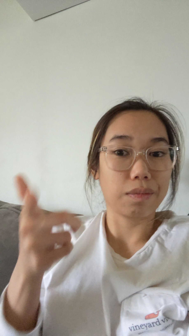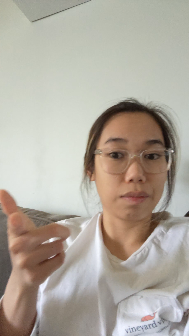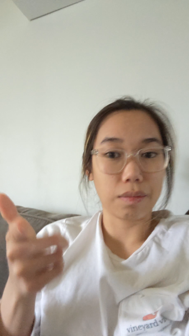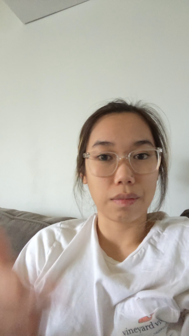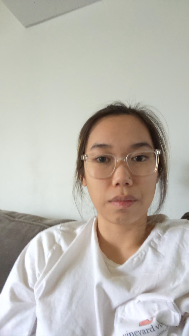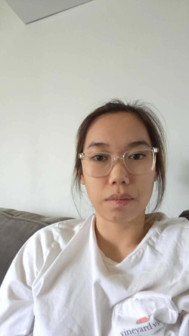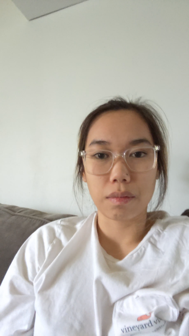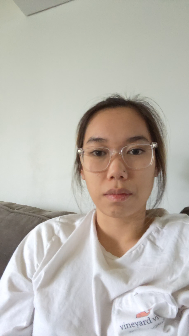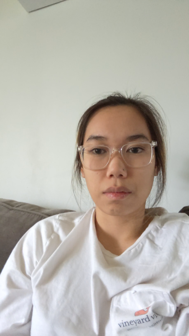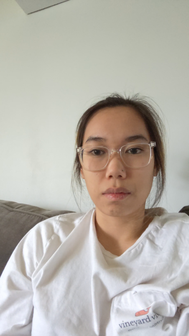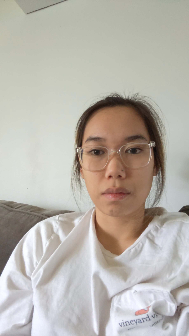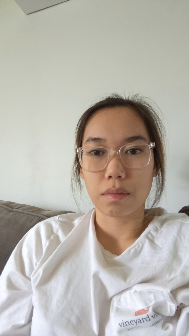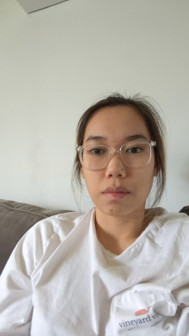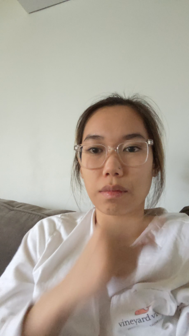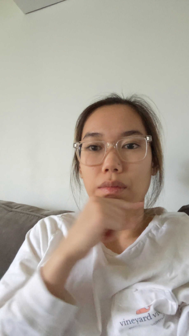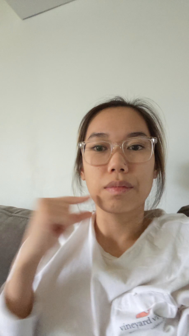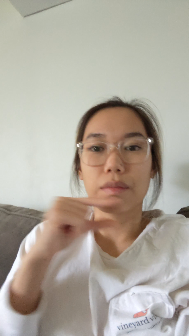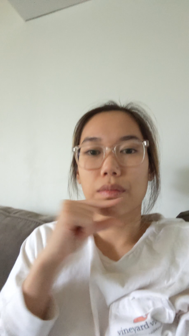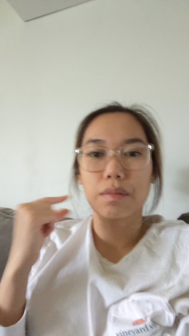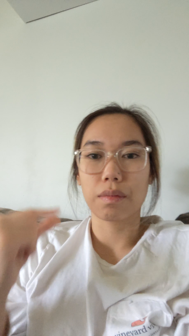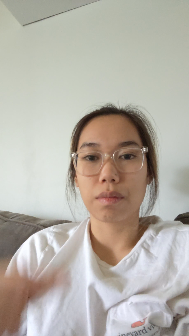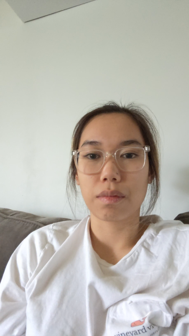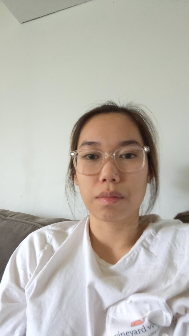glue